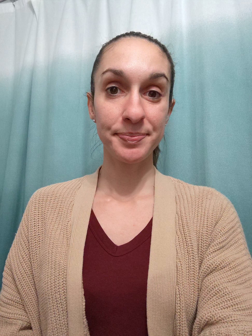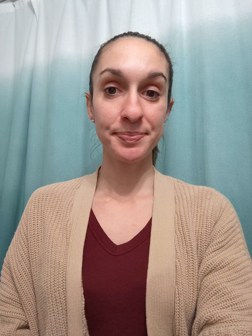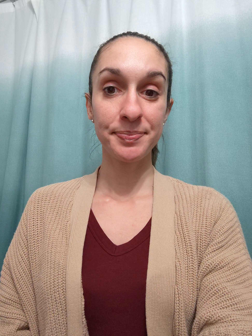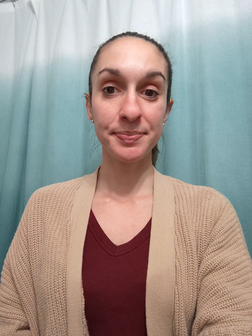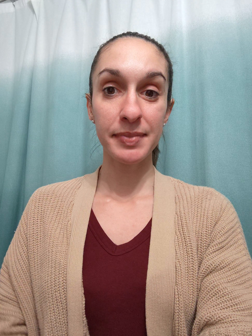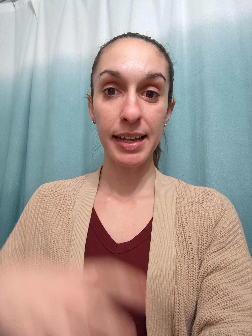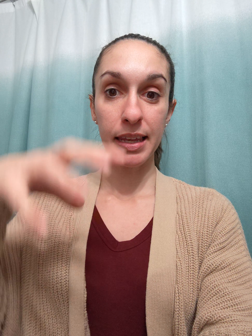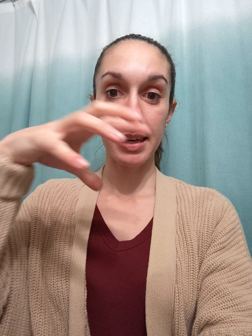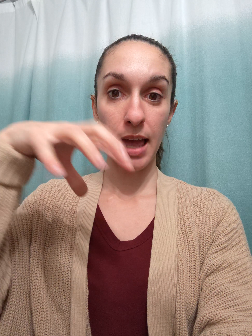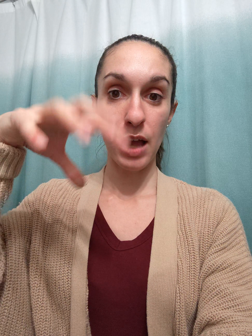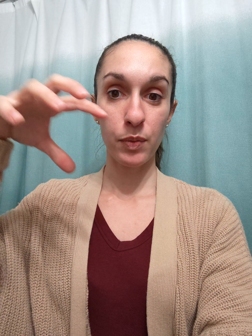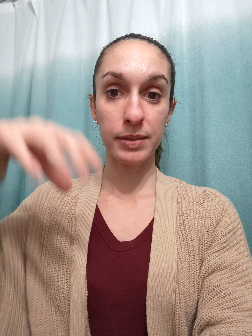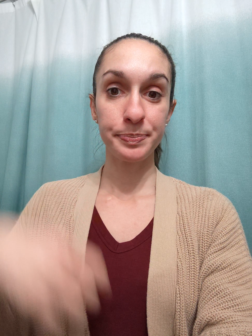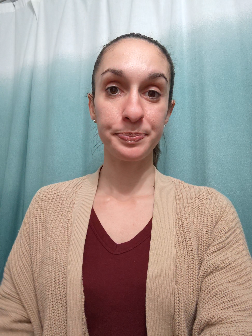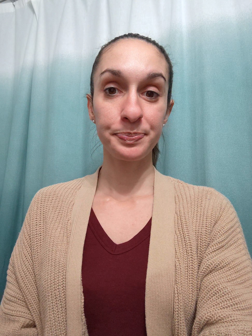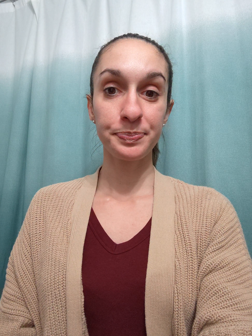cloud